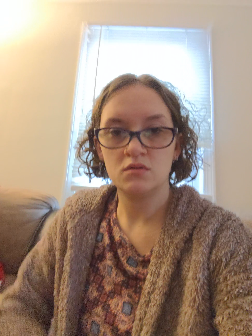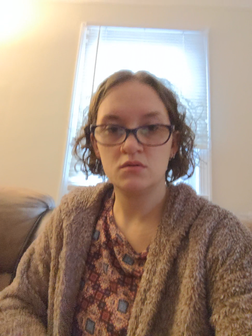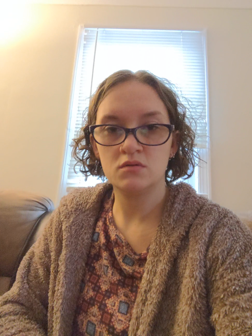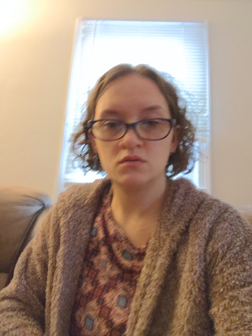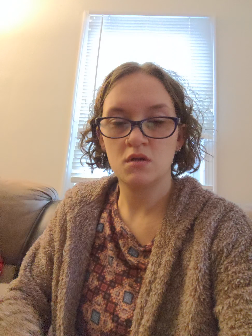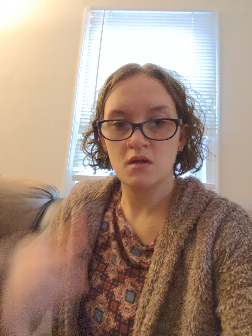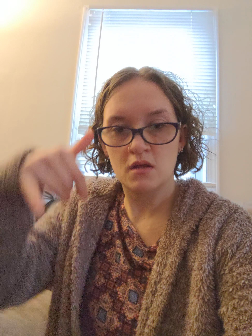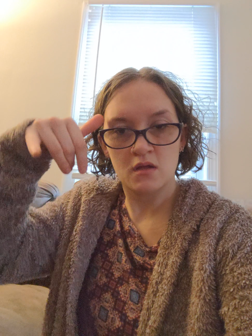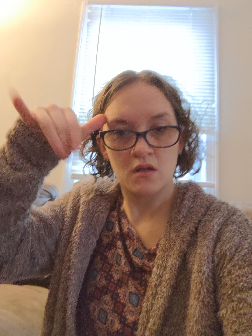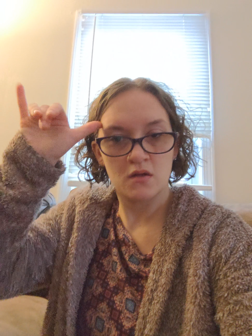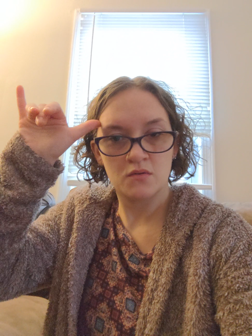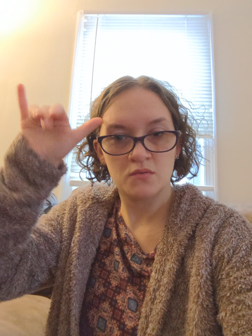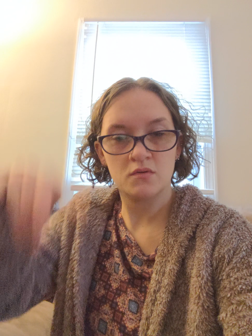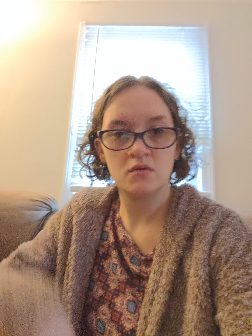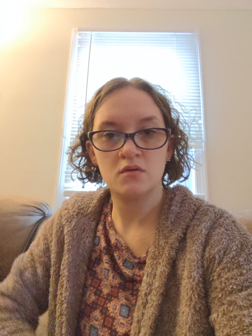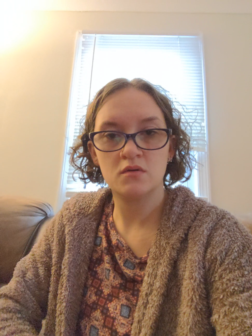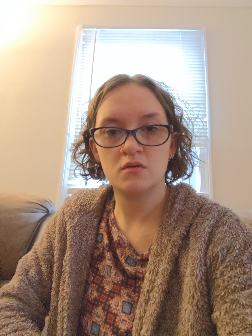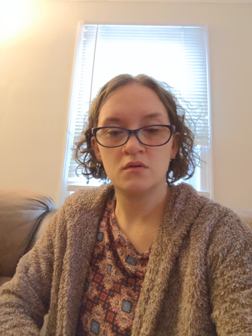cow